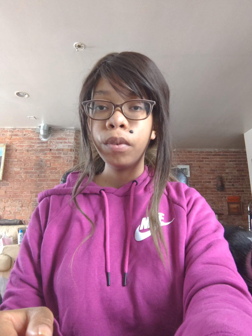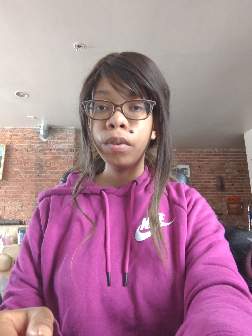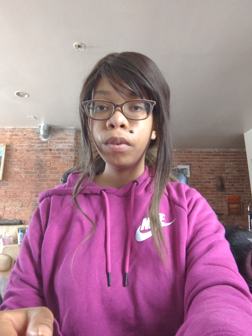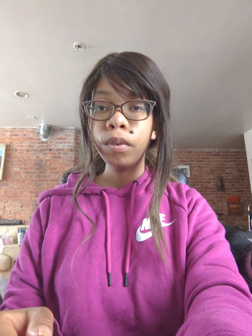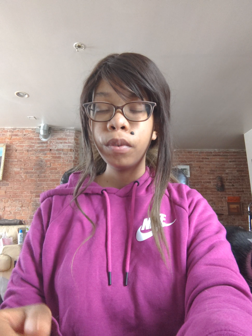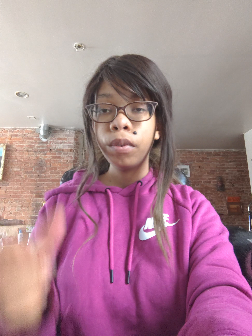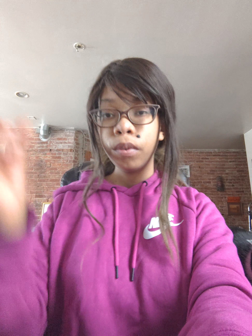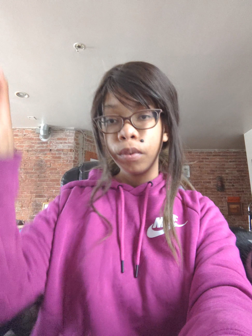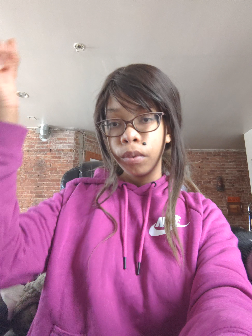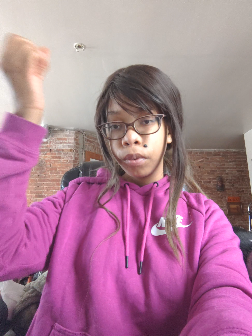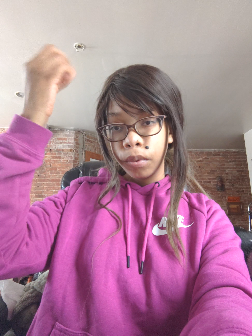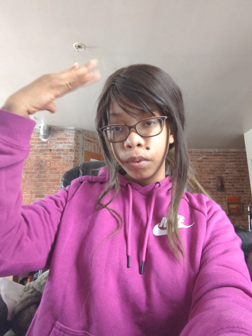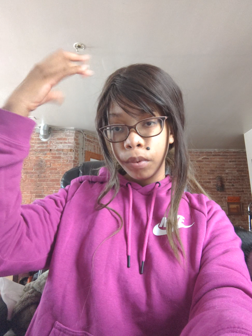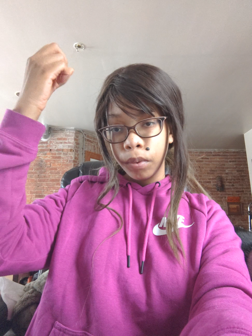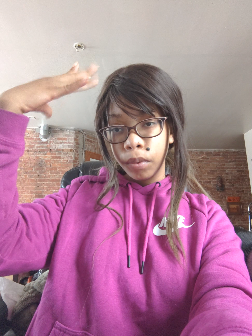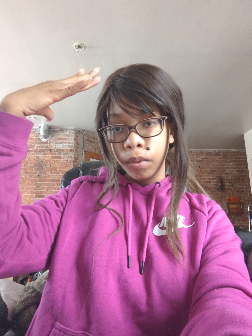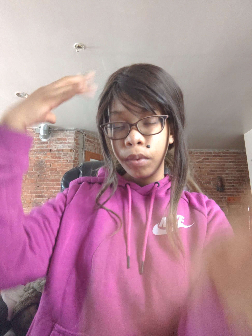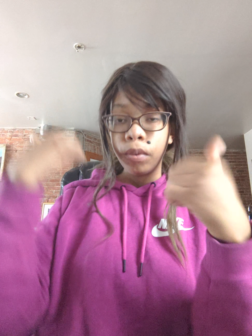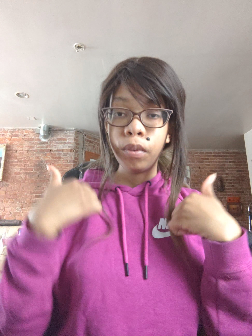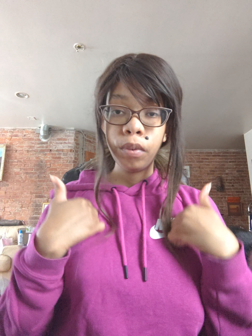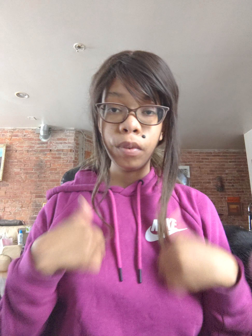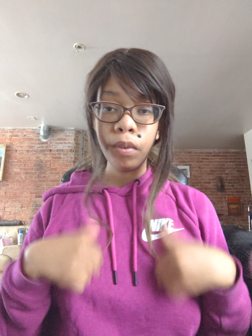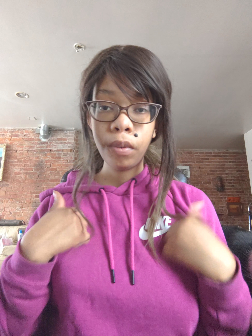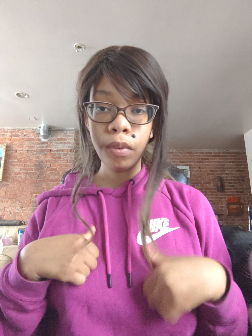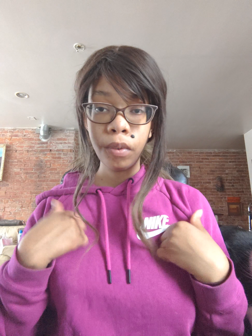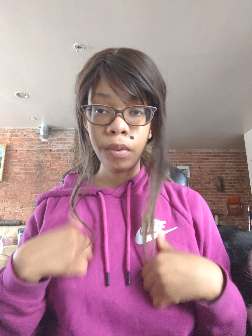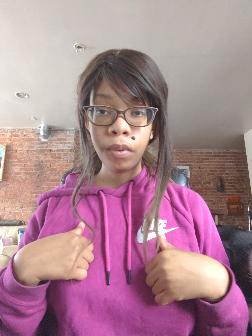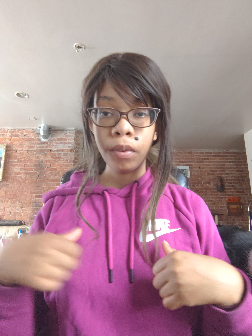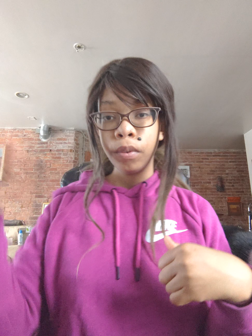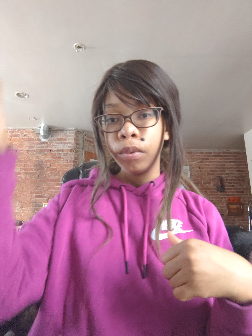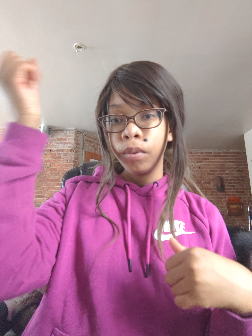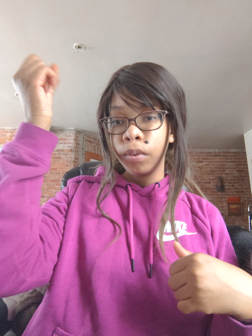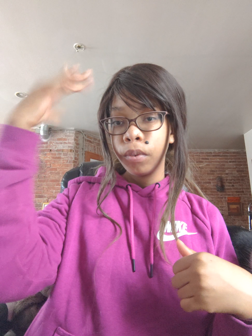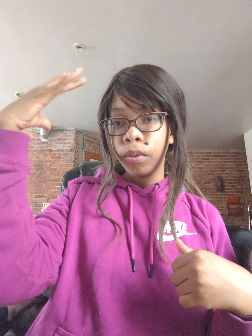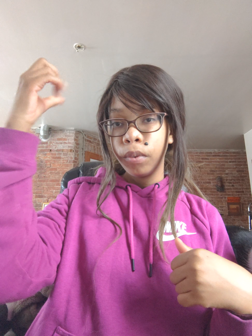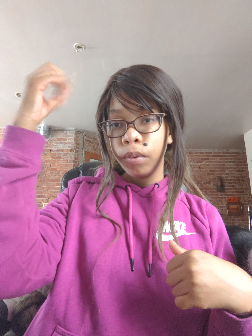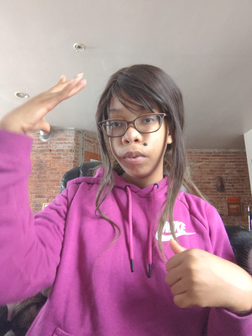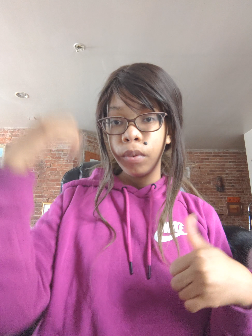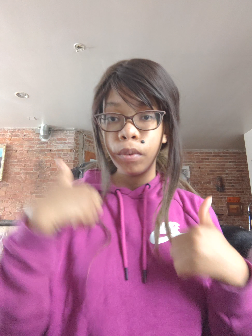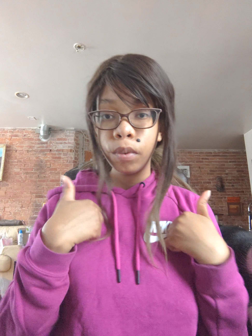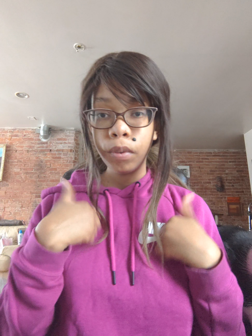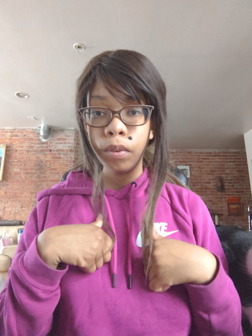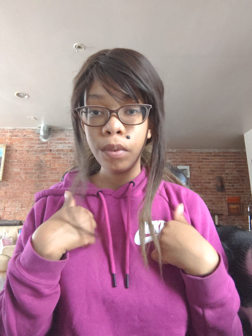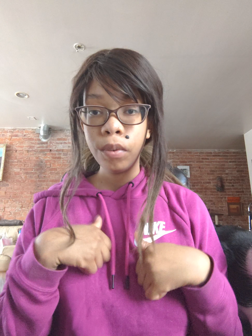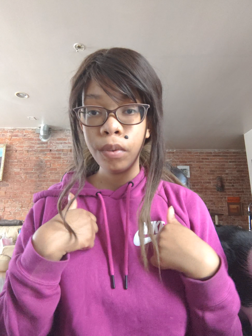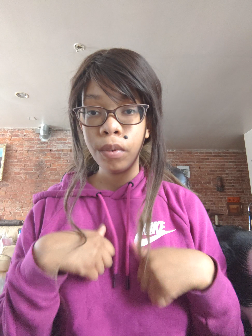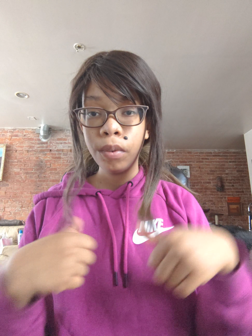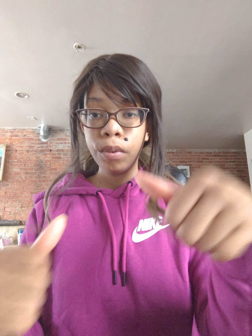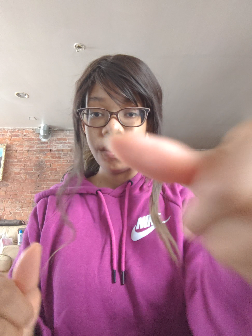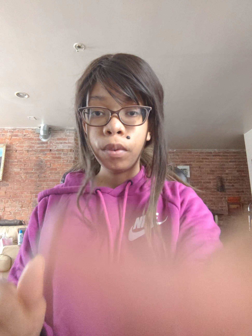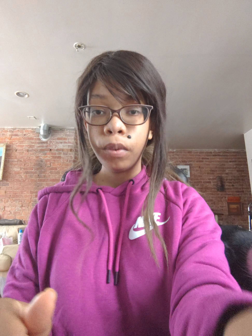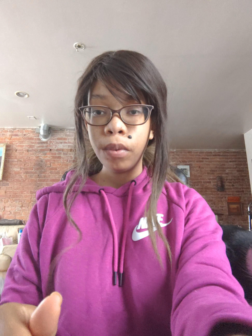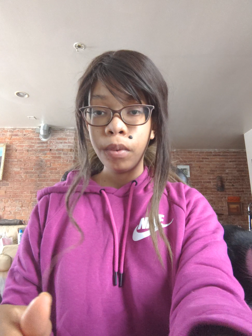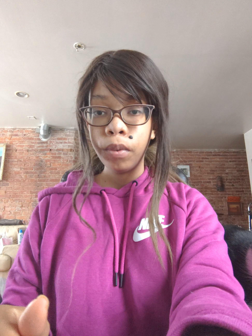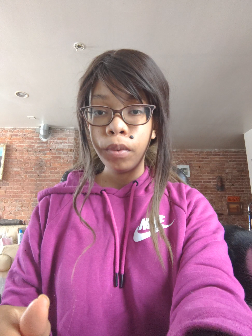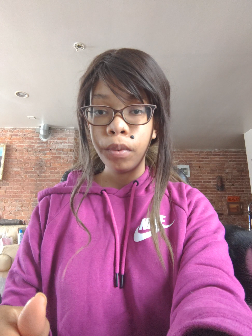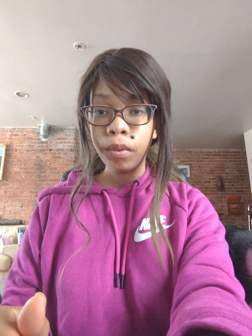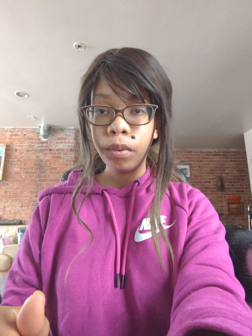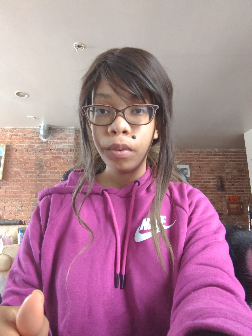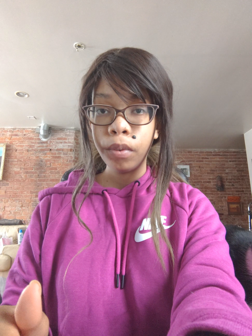shower